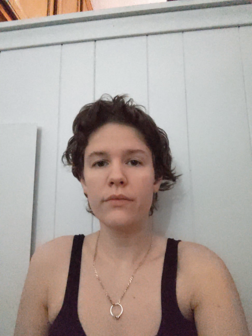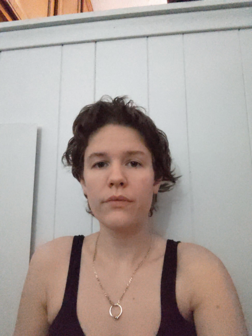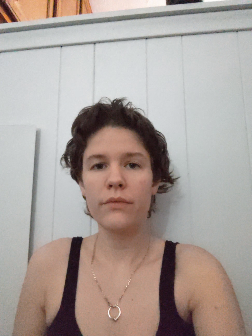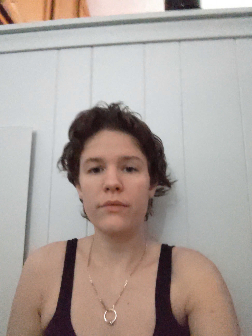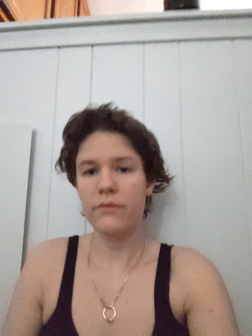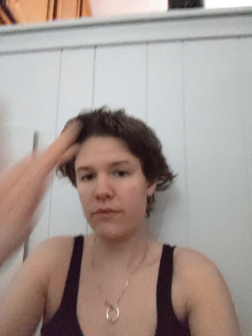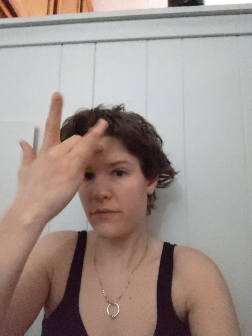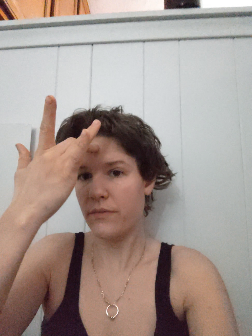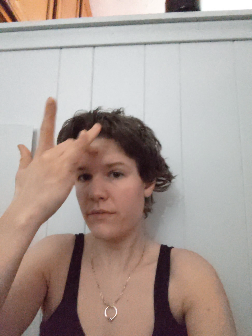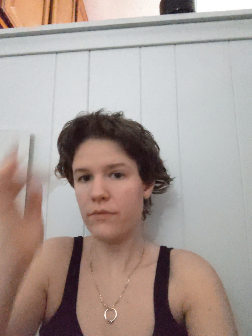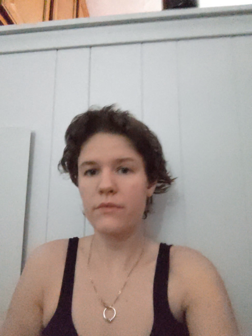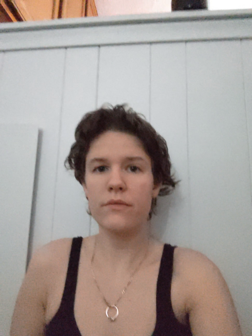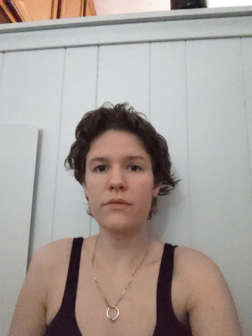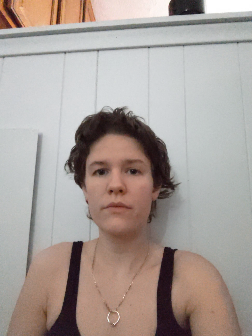sick